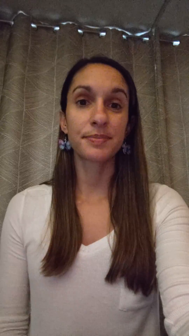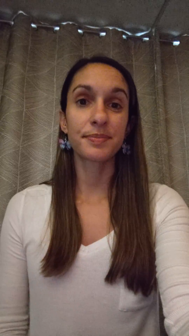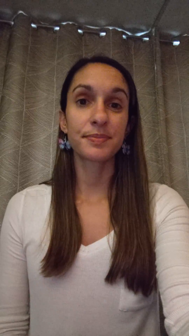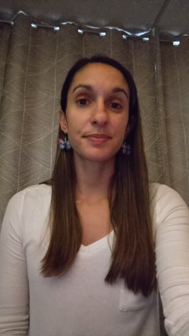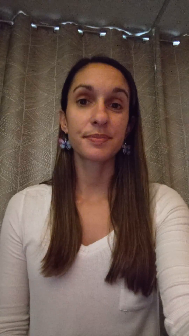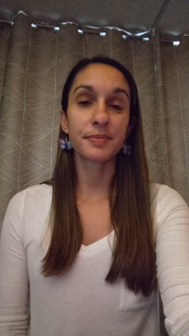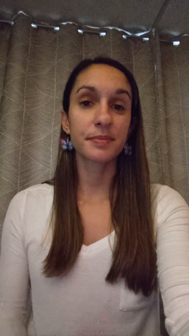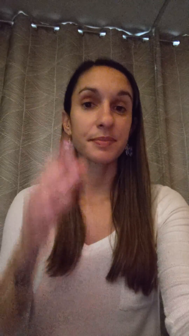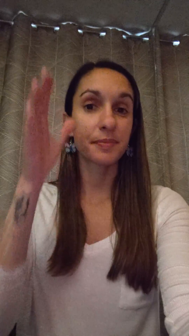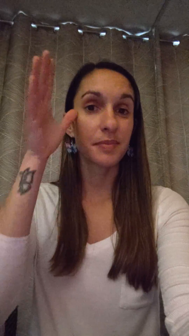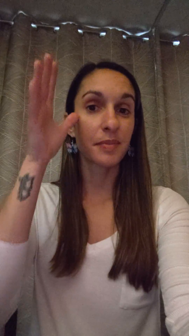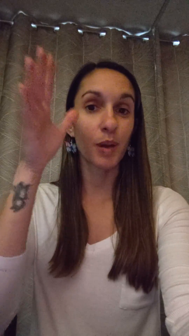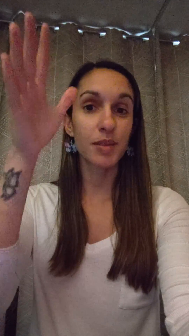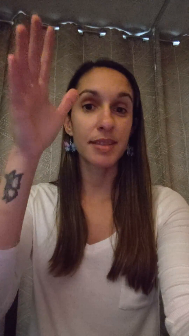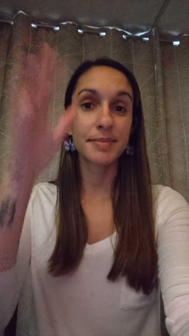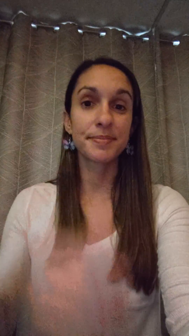moose